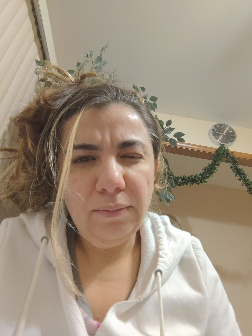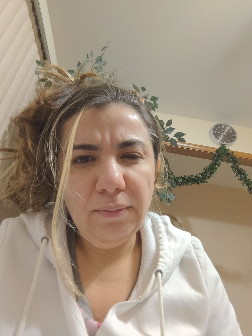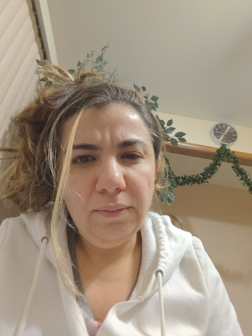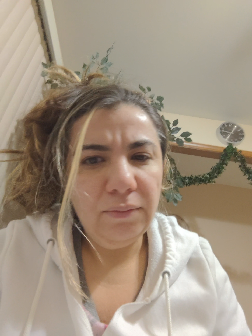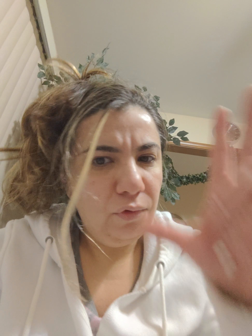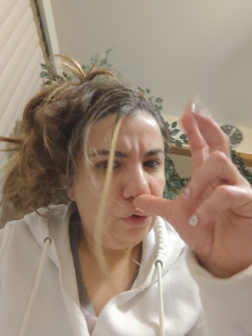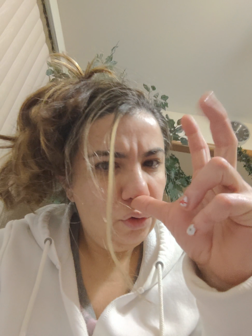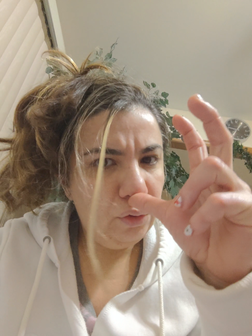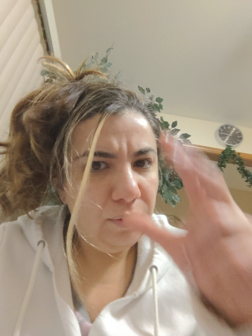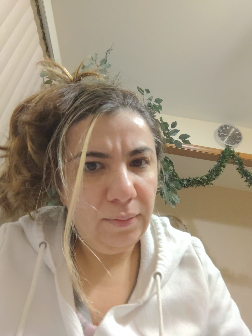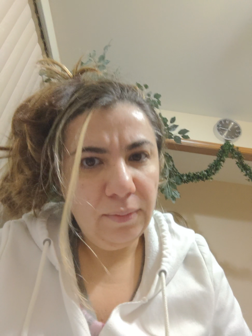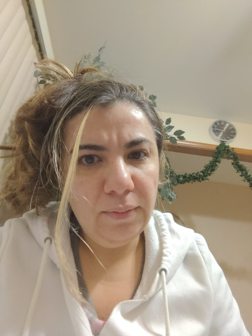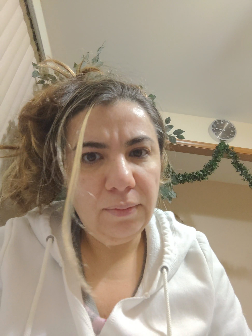bug